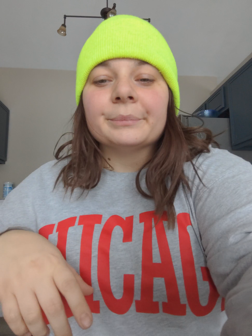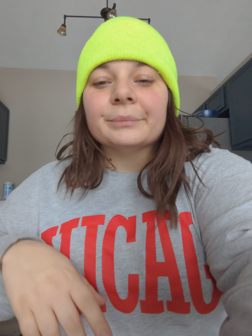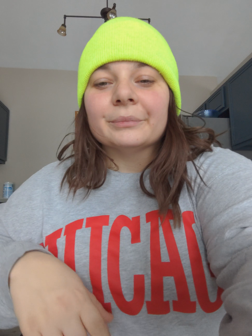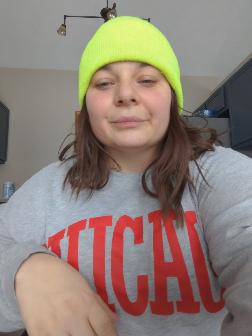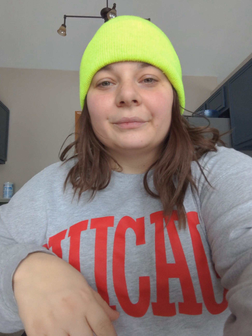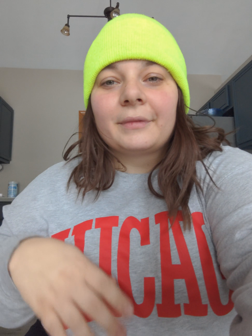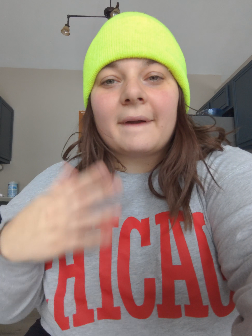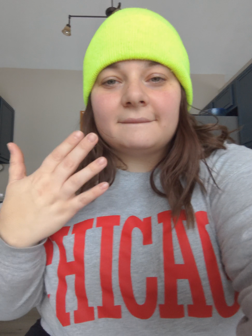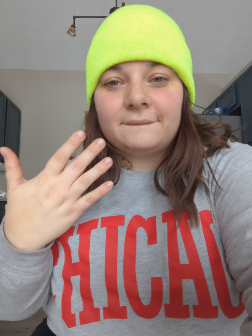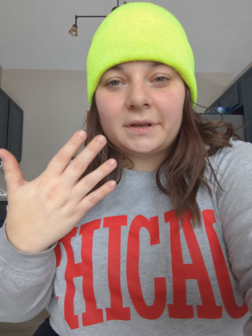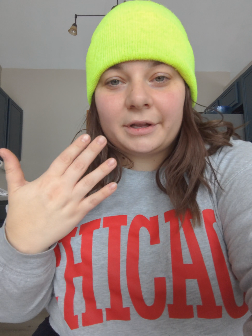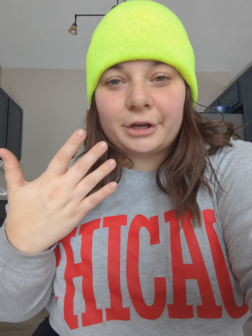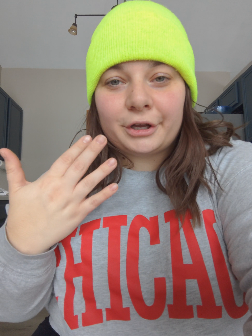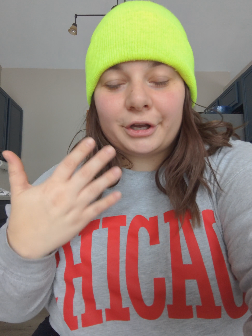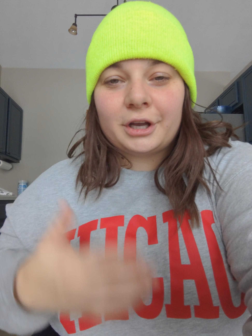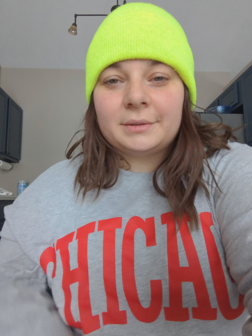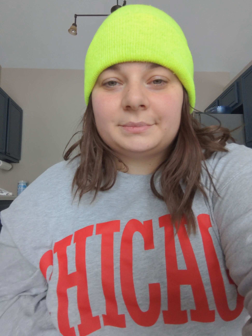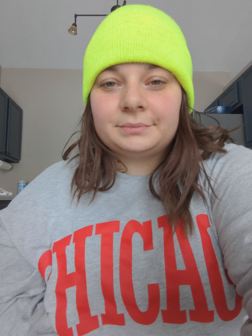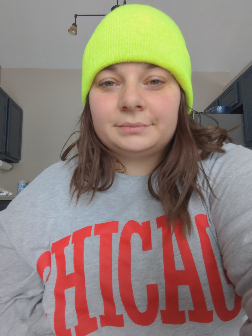finger